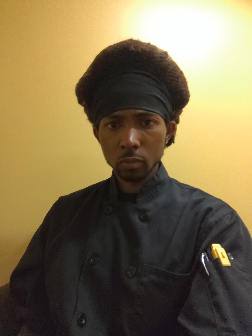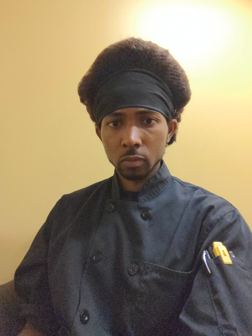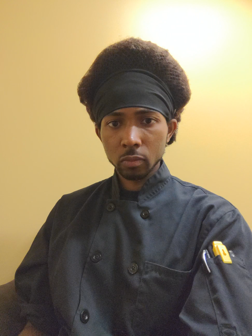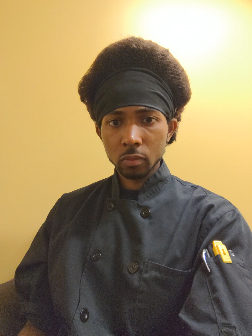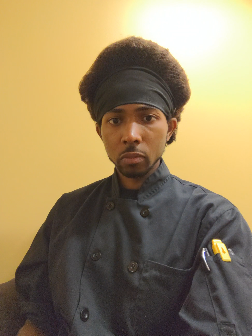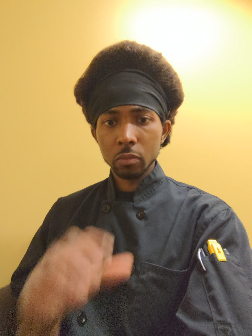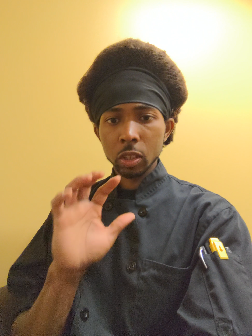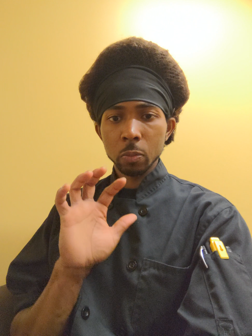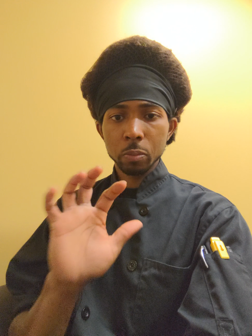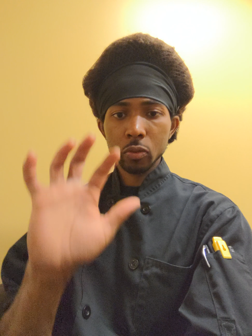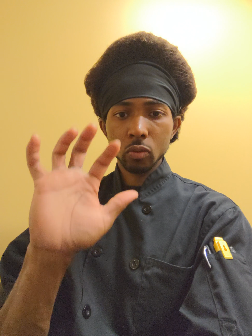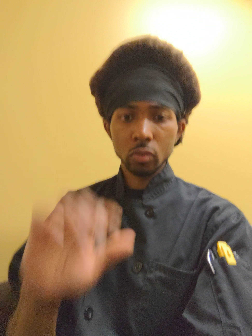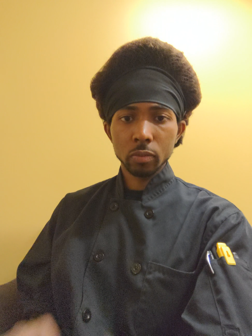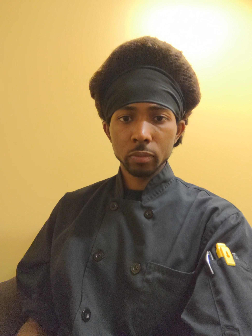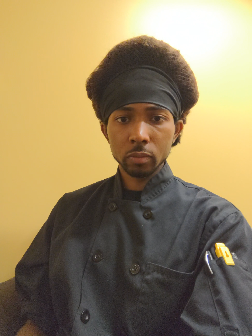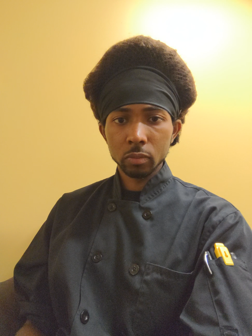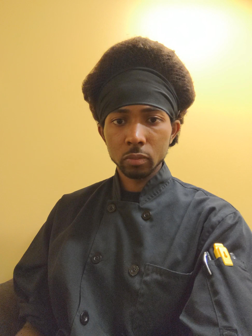push